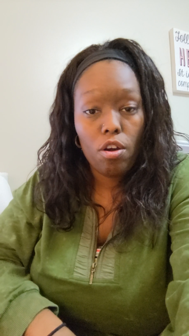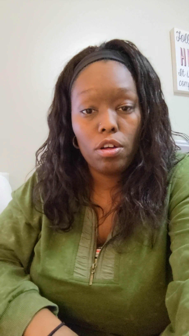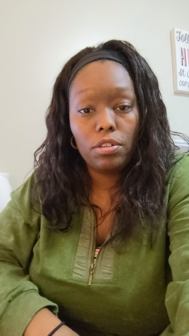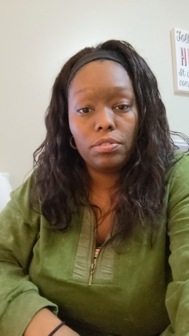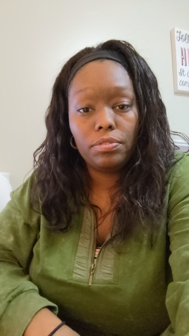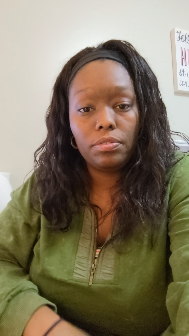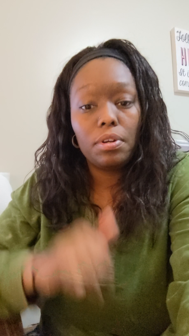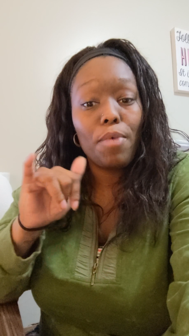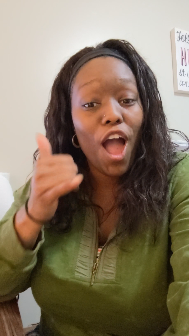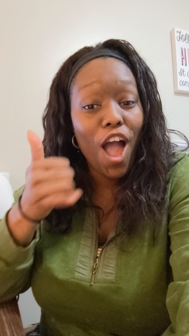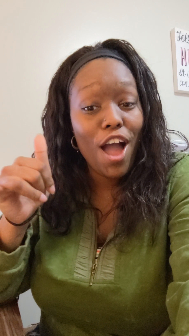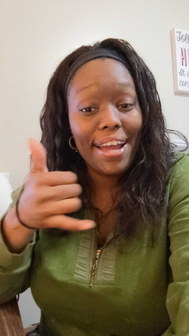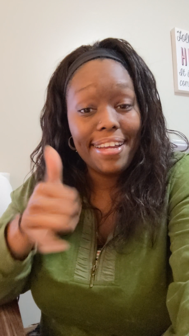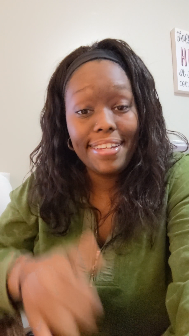party